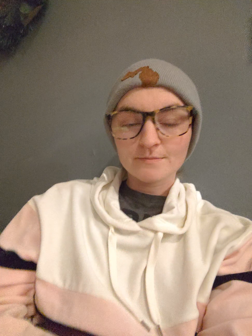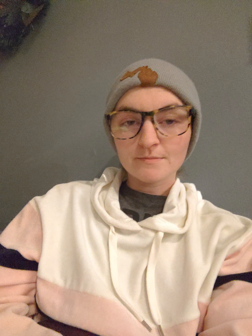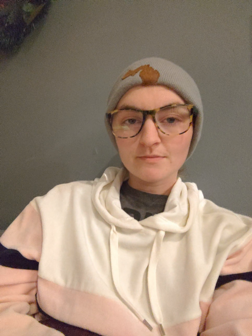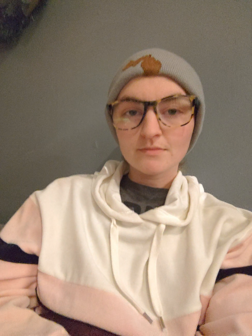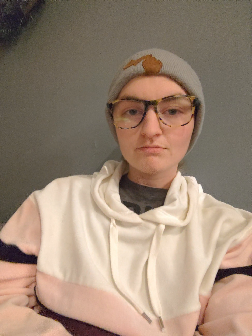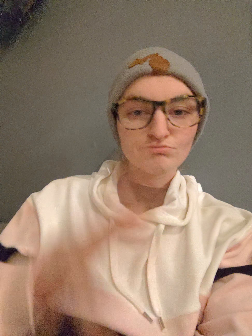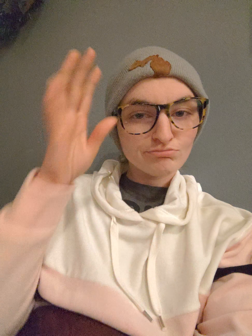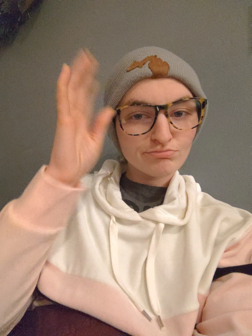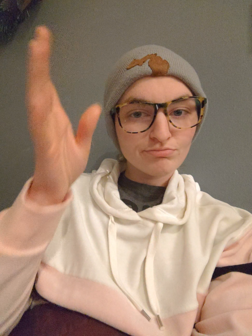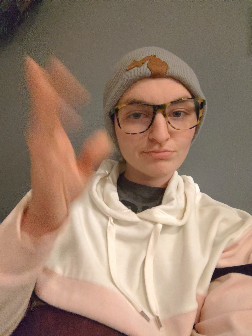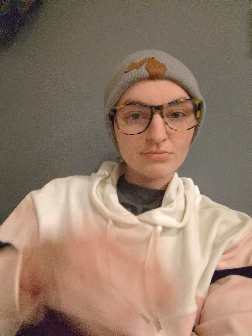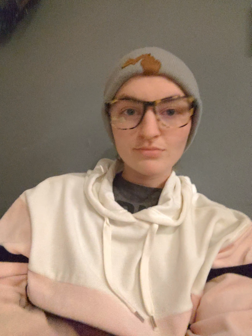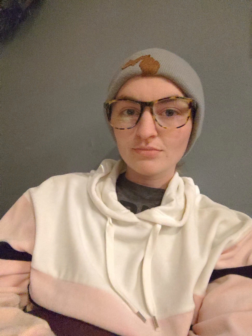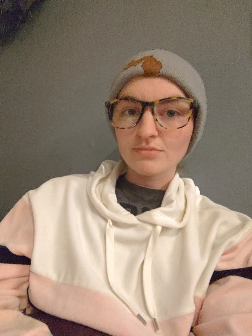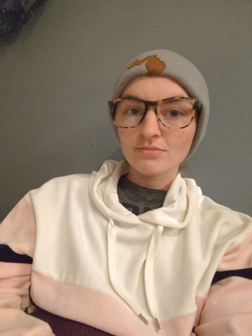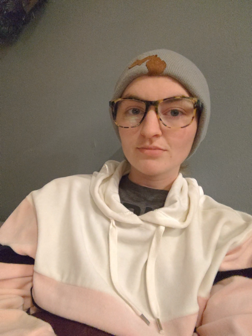pretend